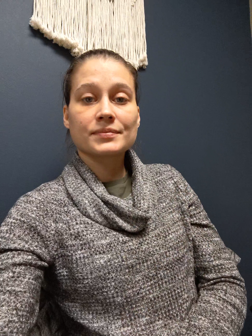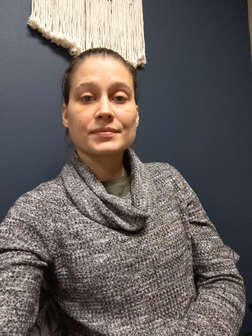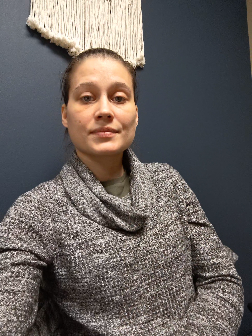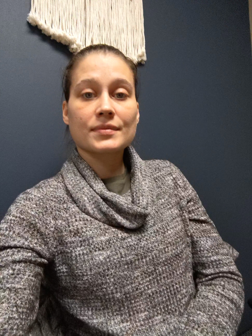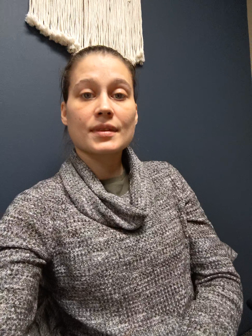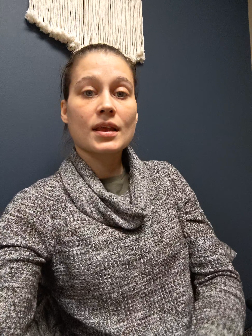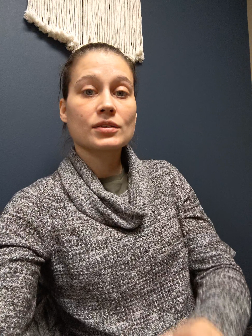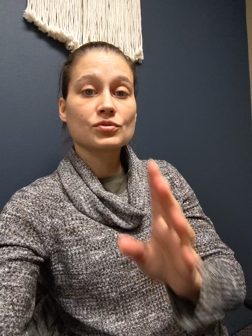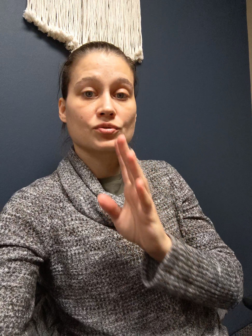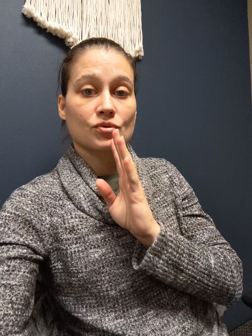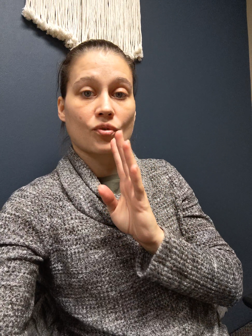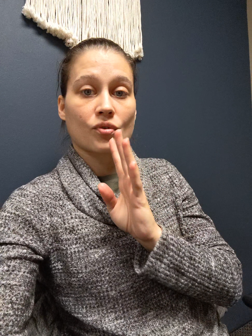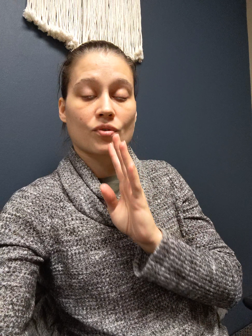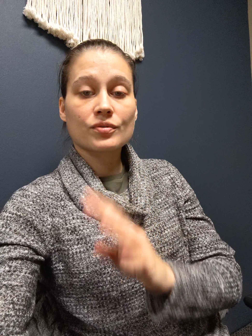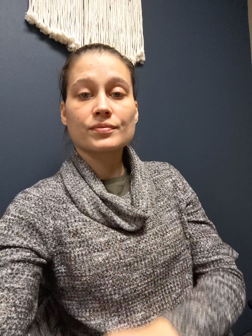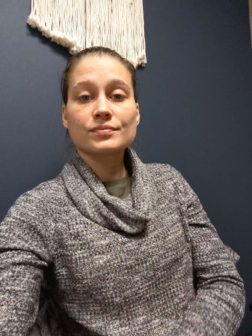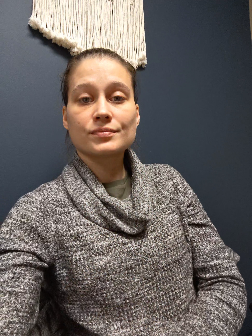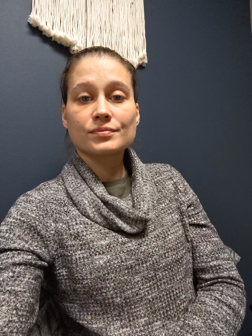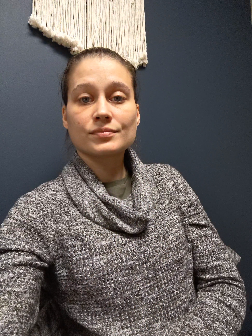talk